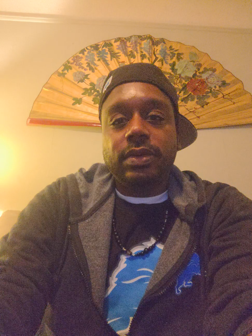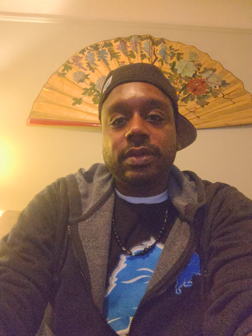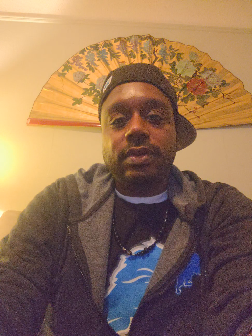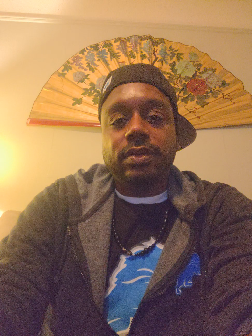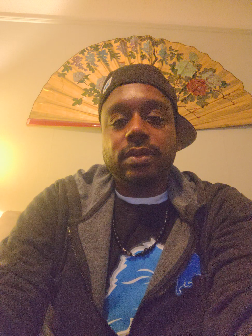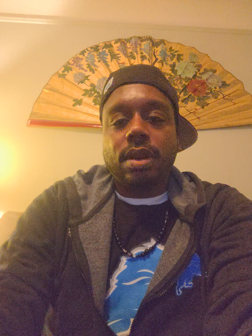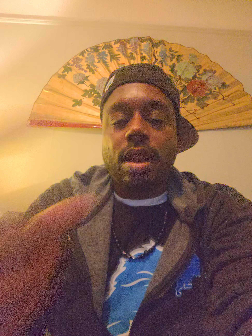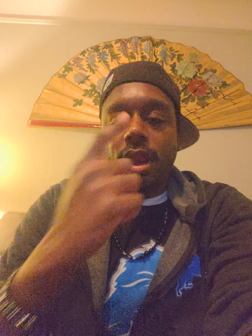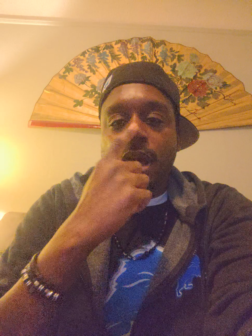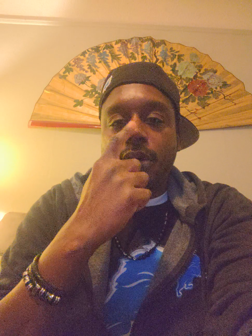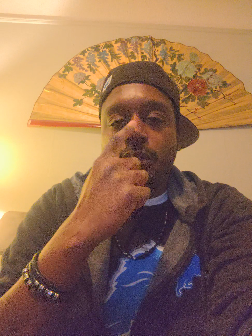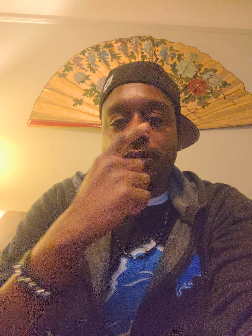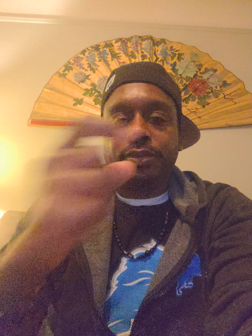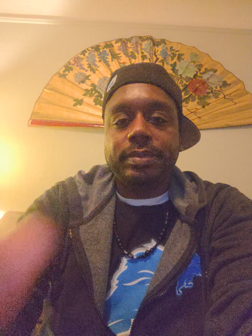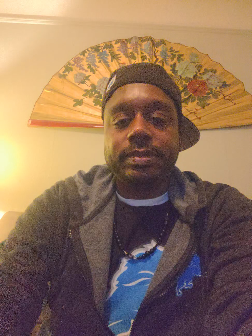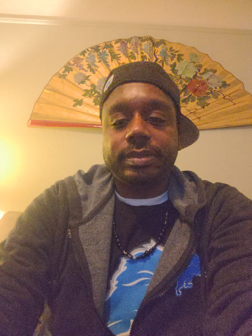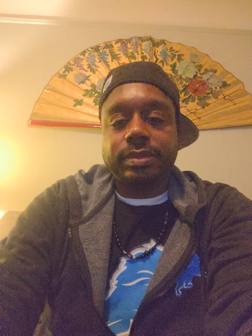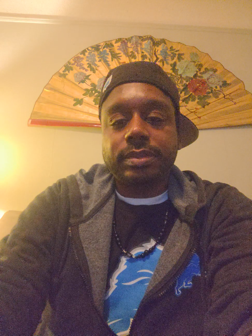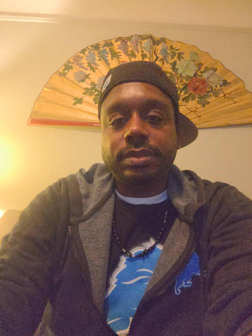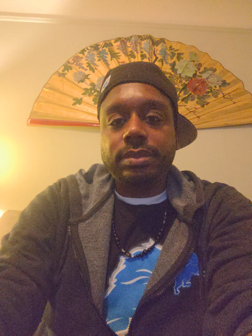nose